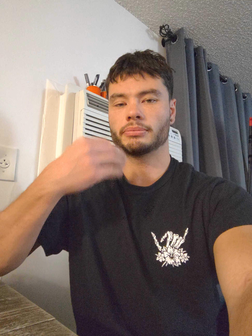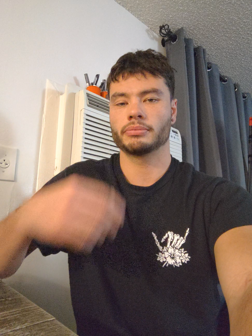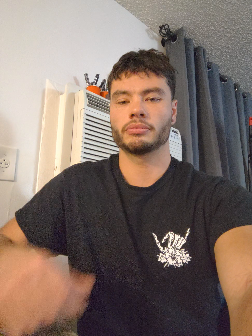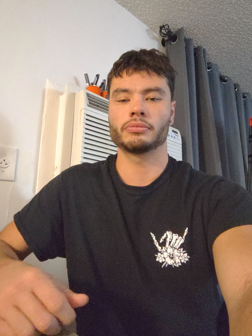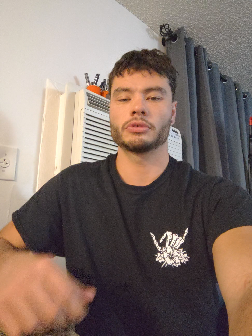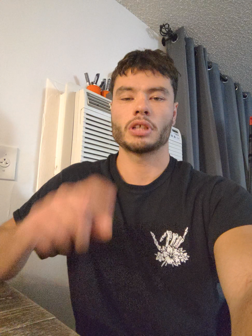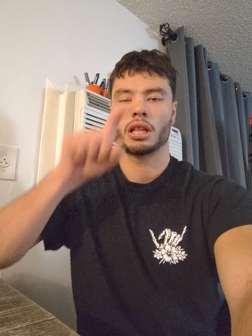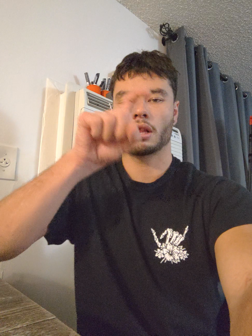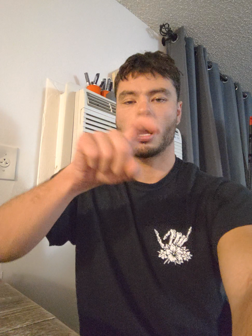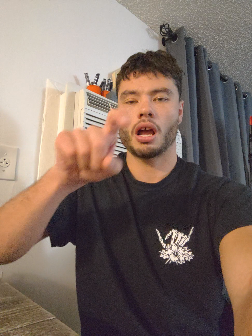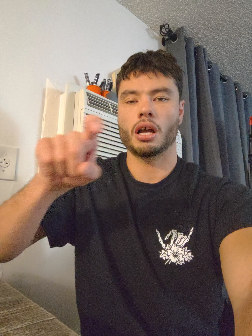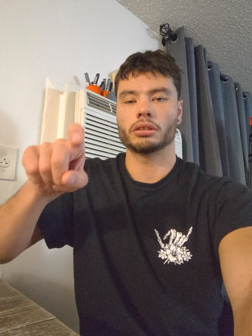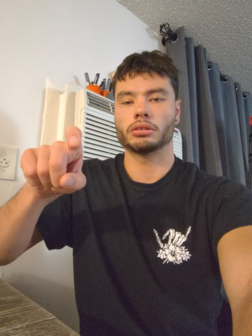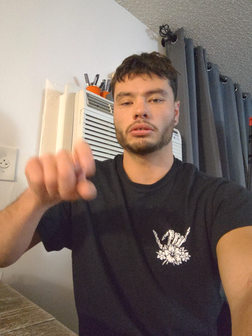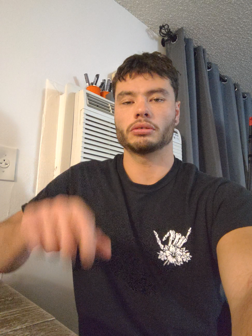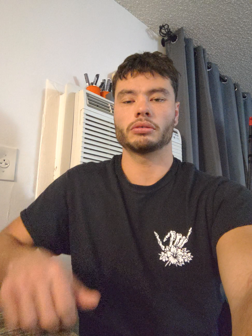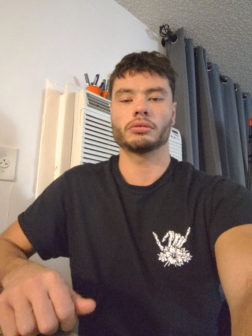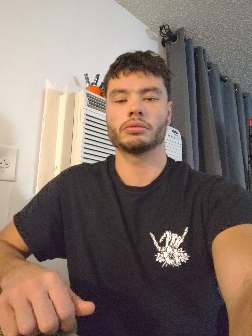closet